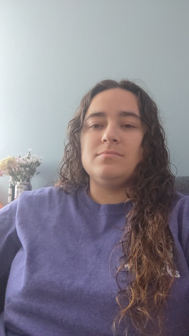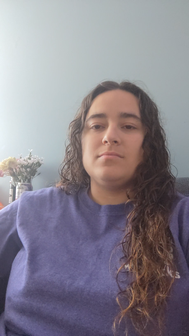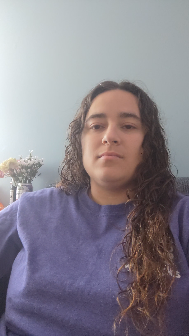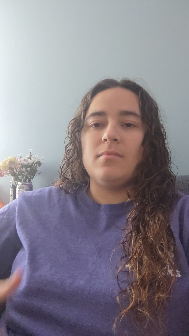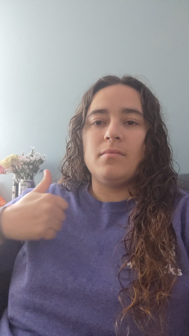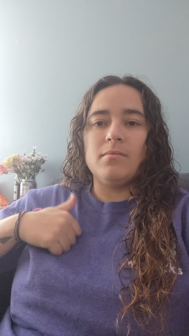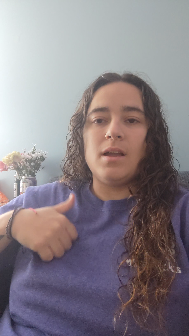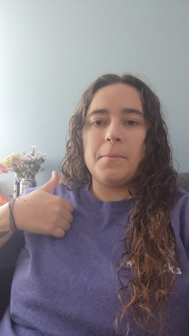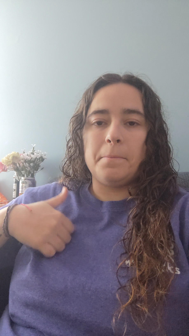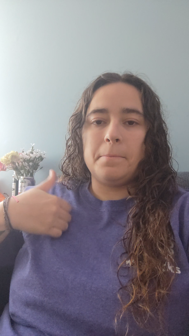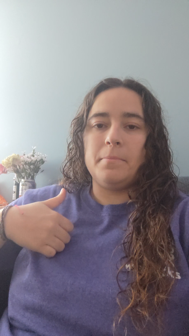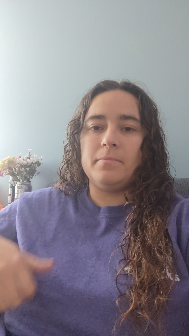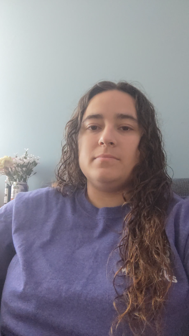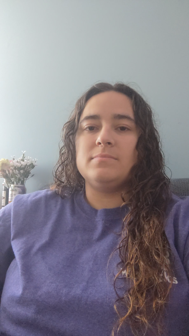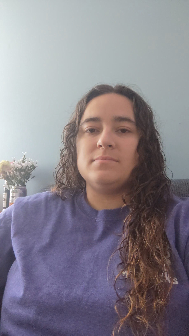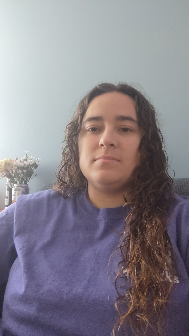bathtub